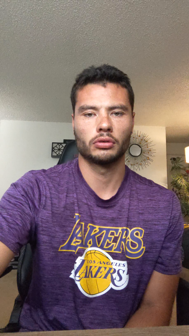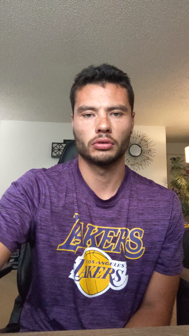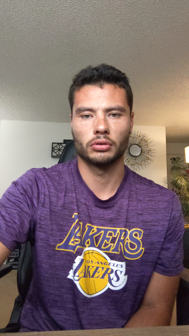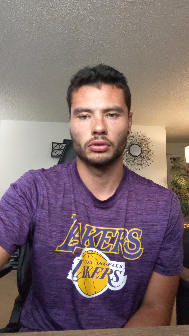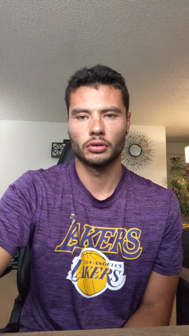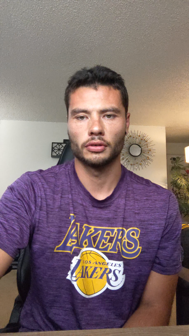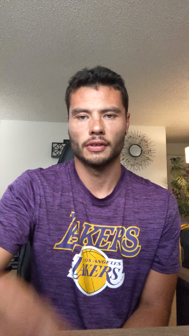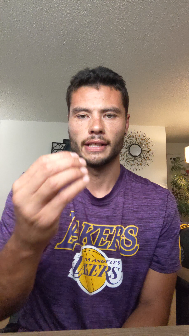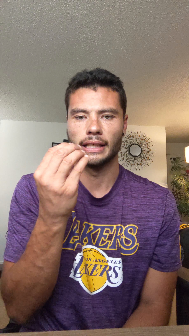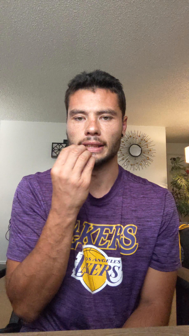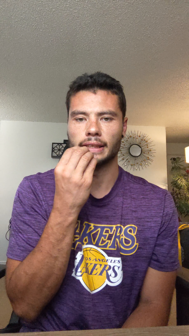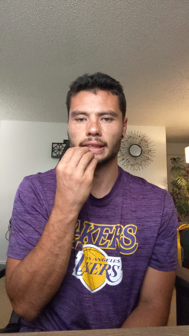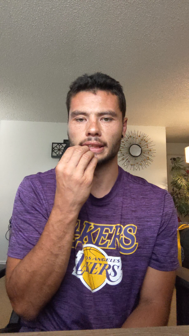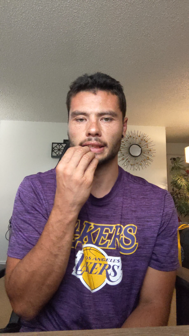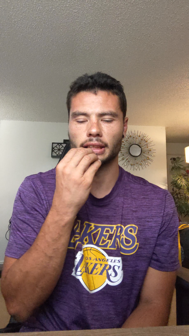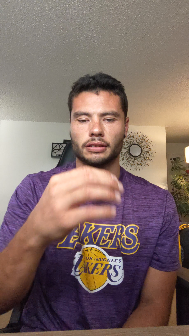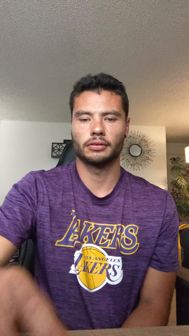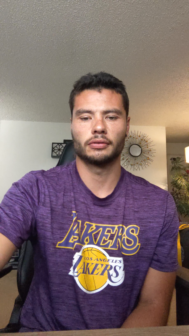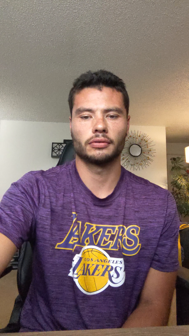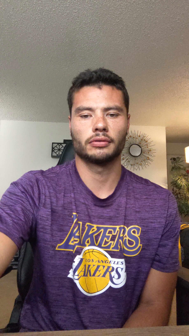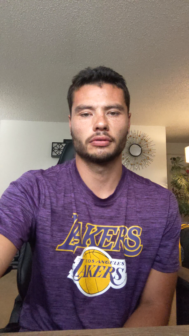eat